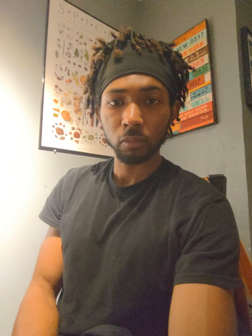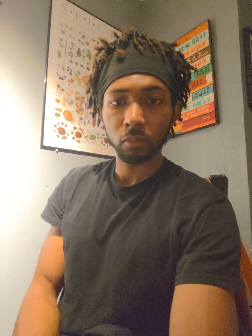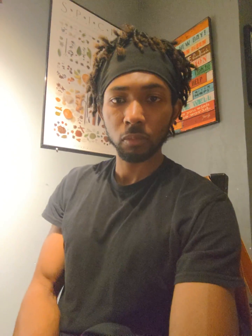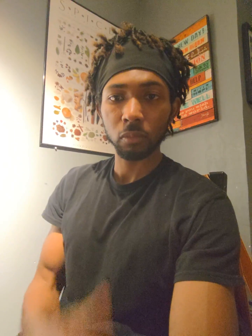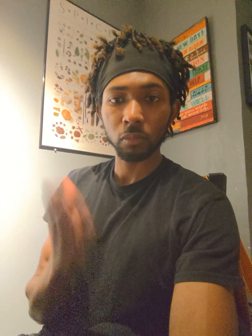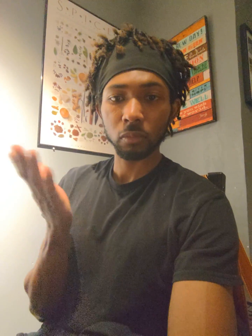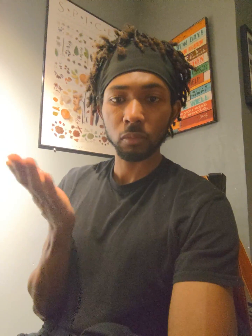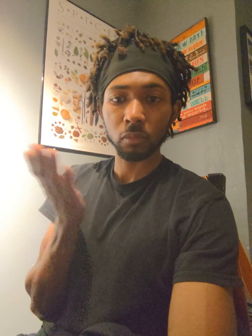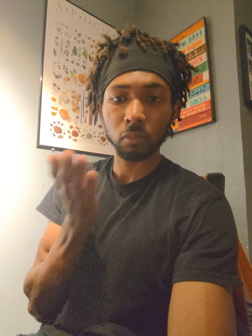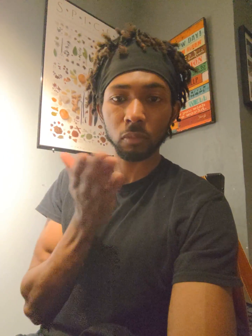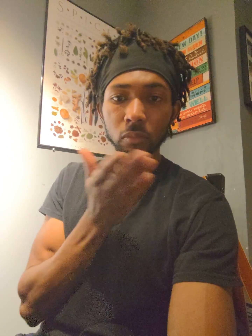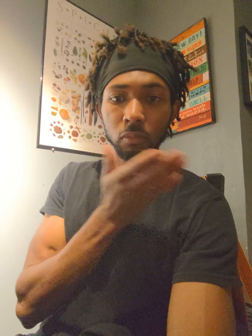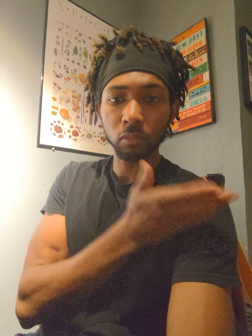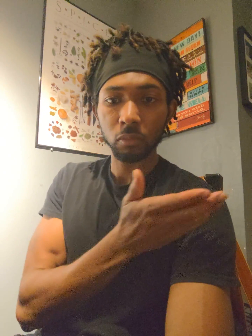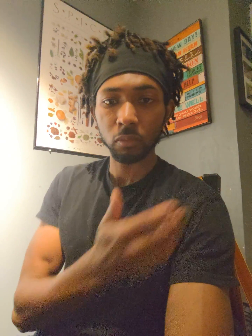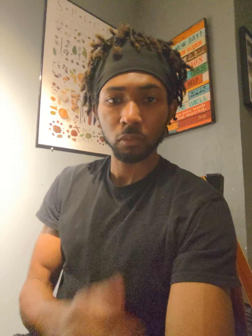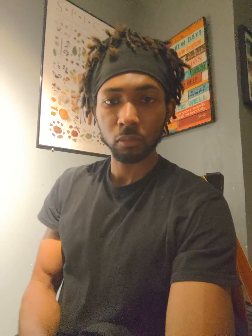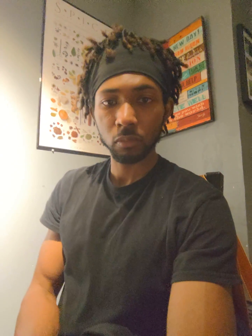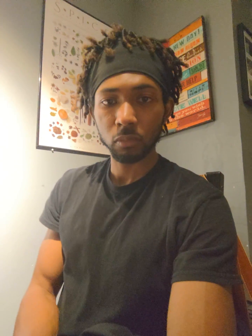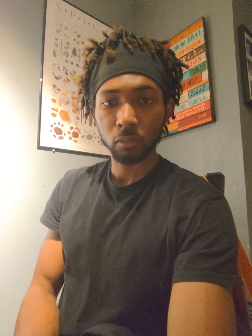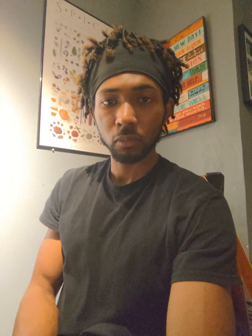carry